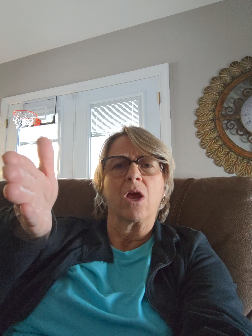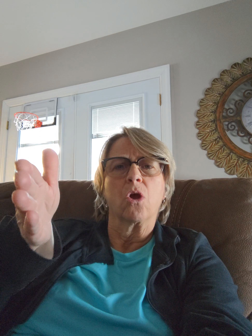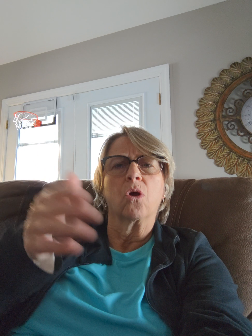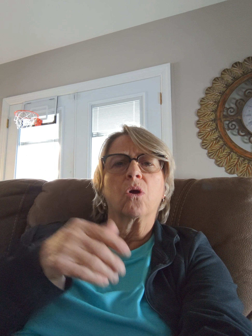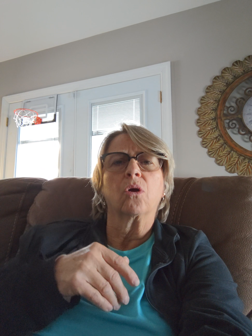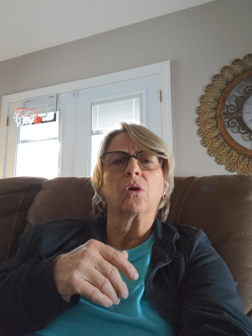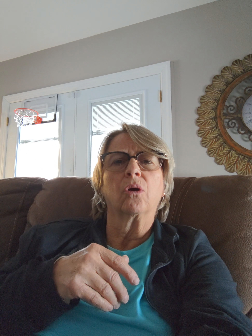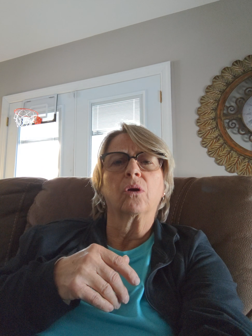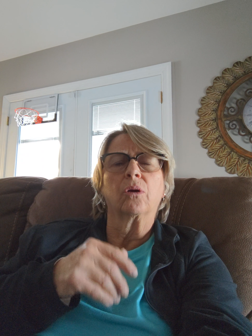there